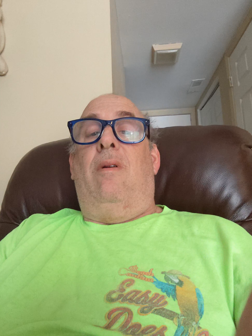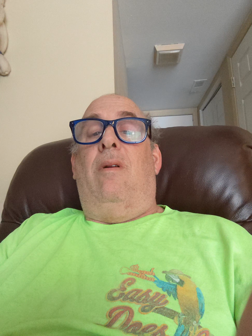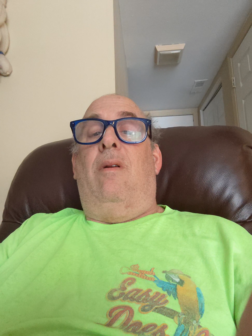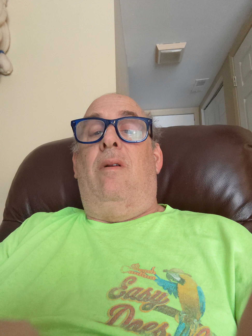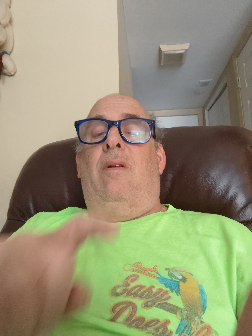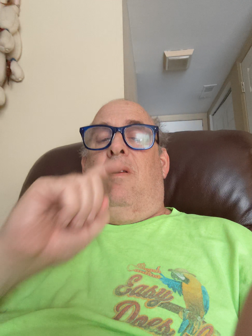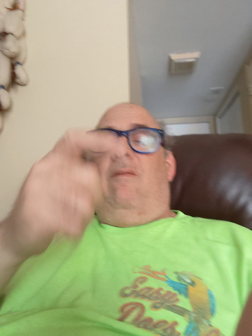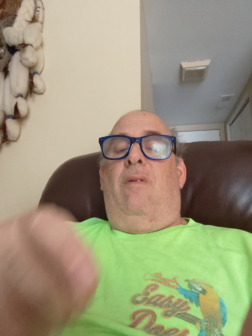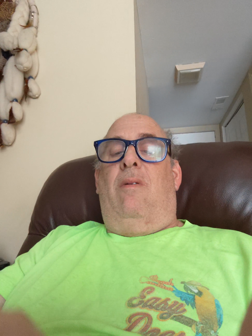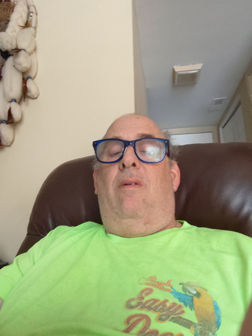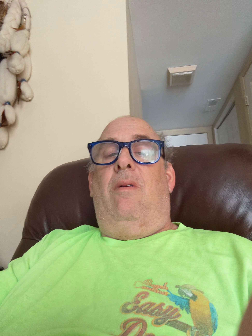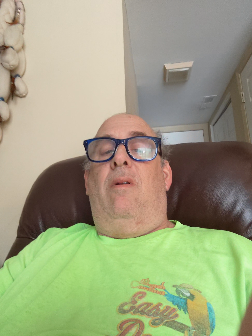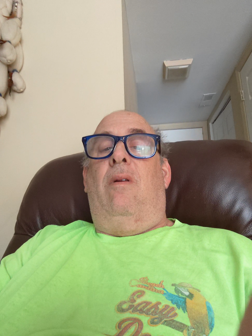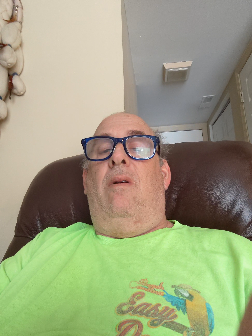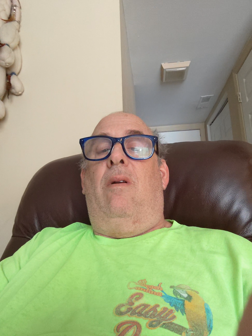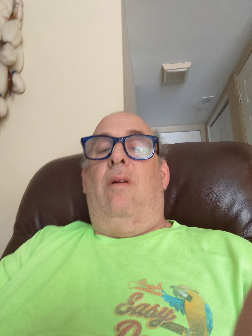gift